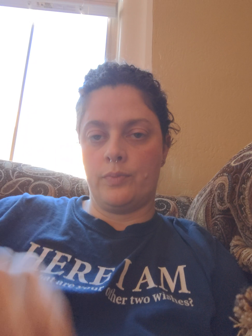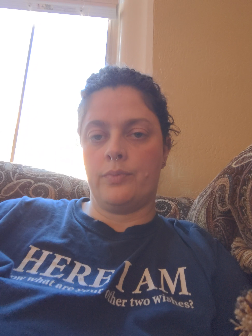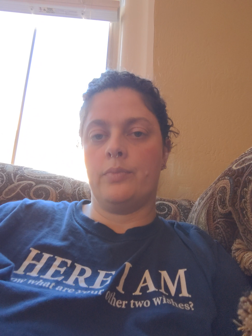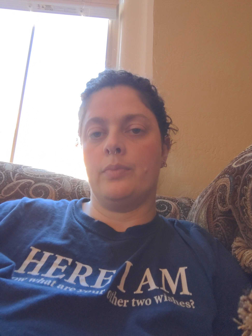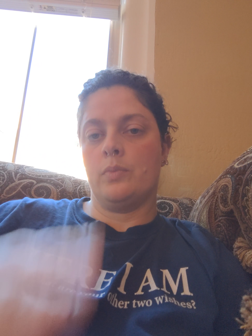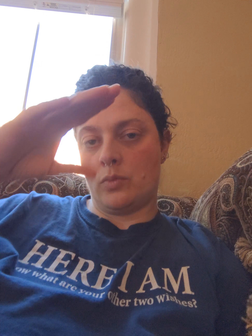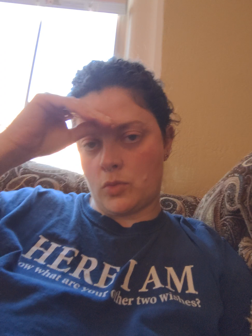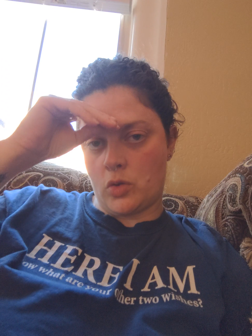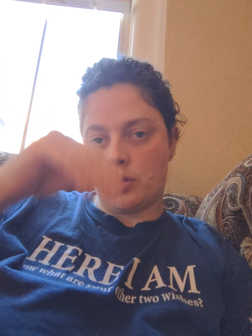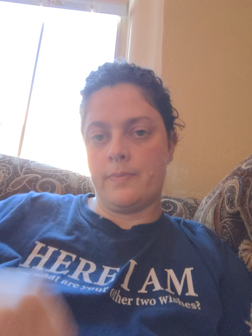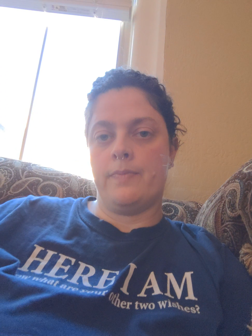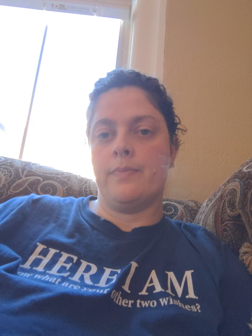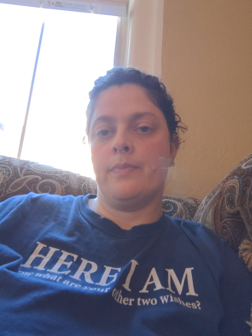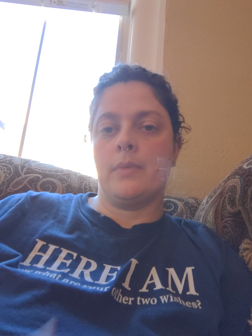boy